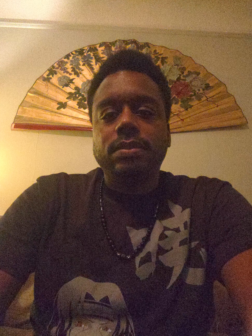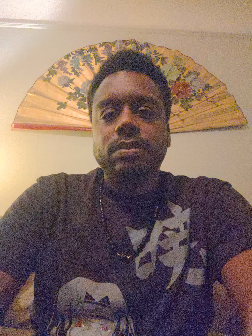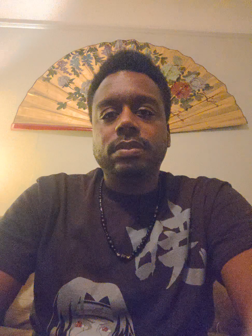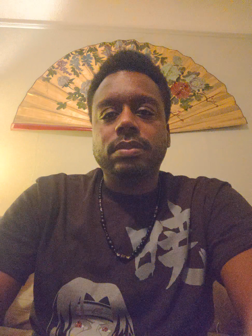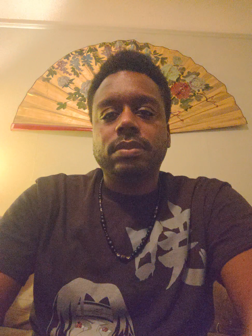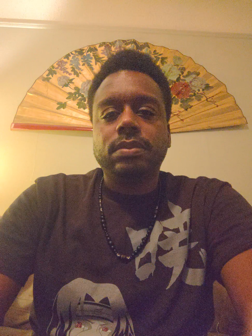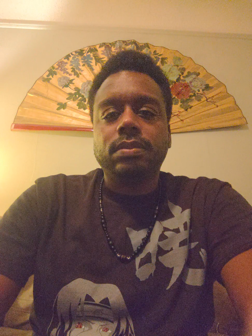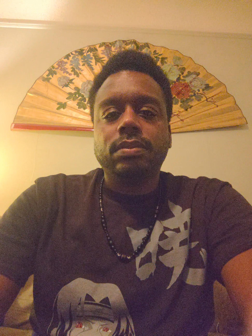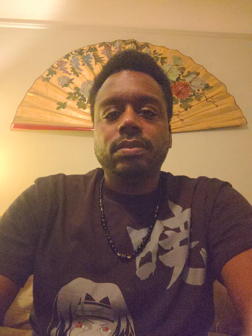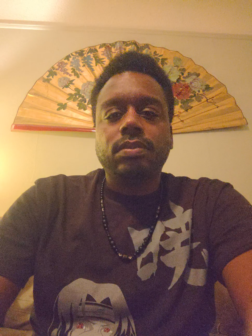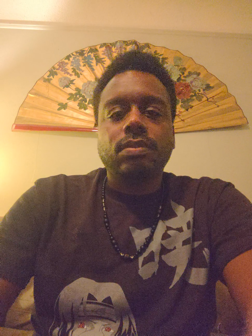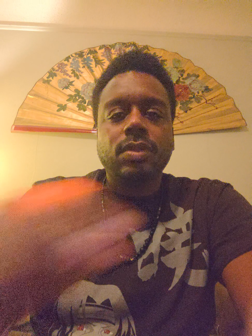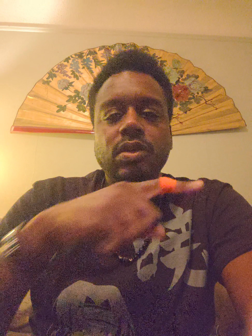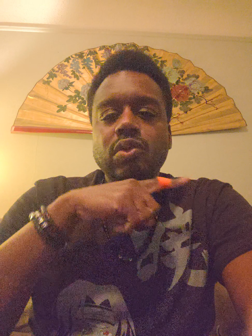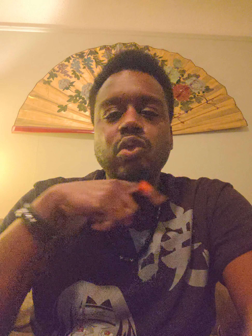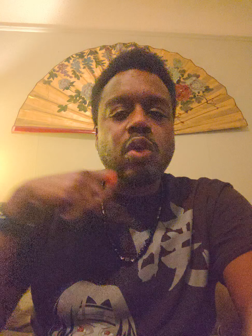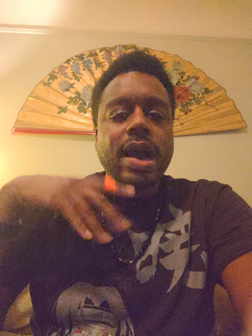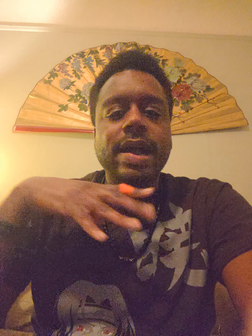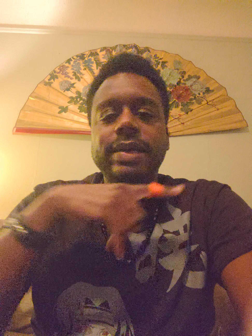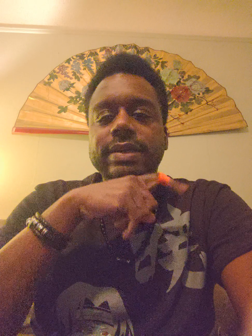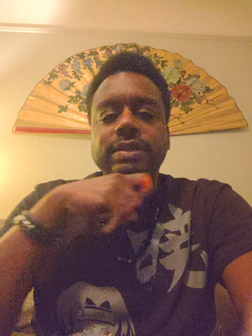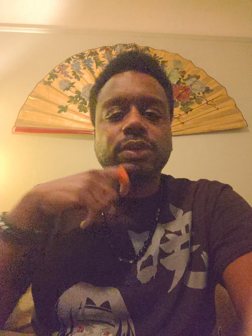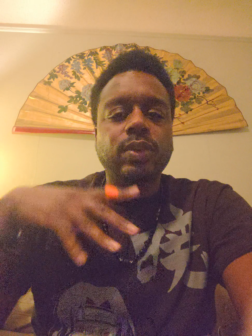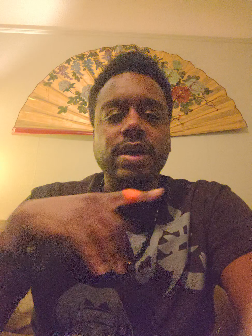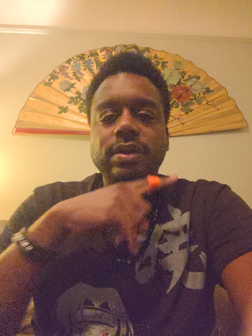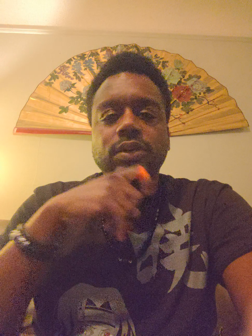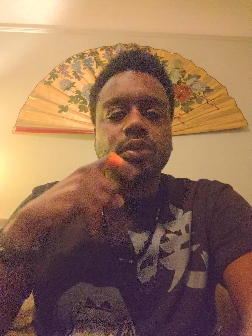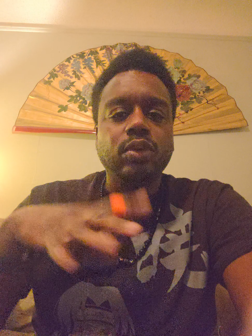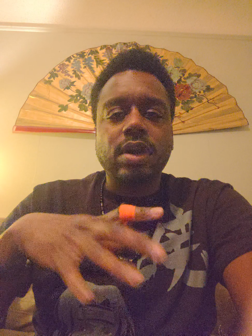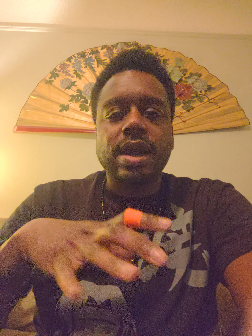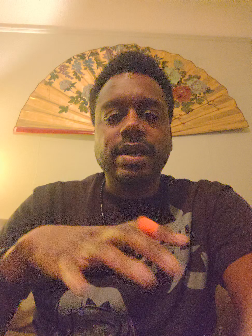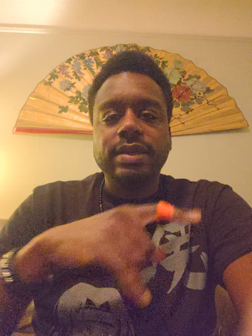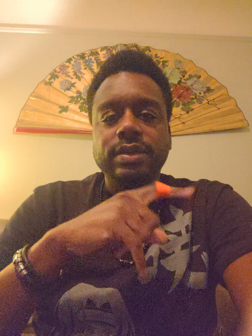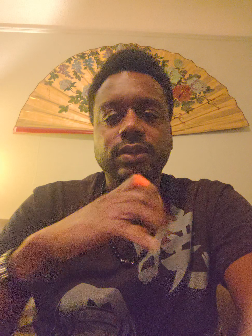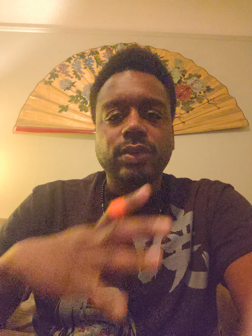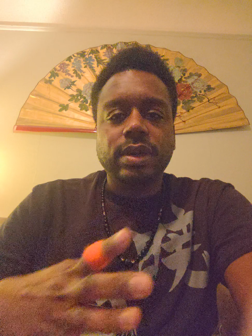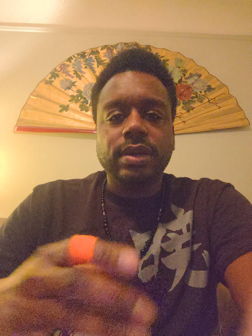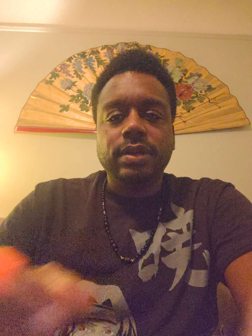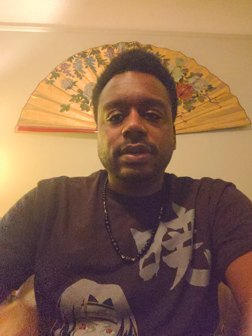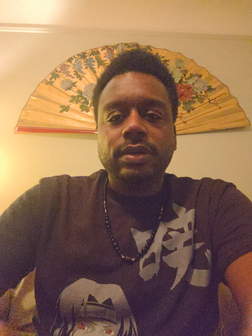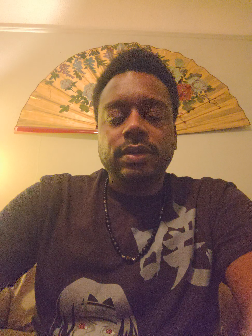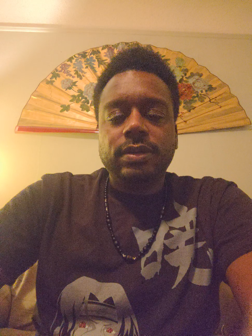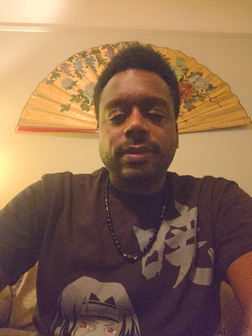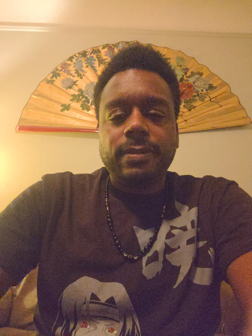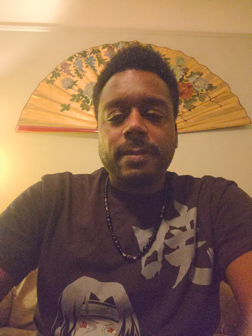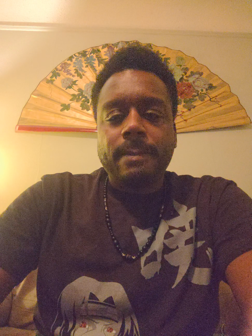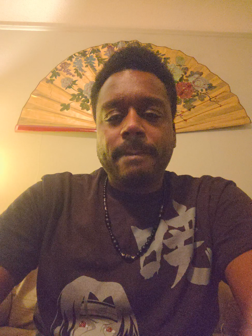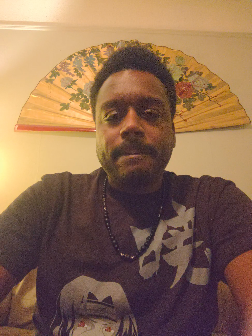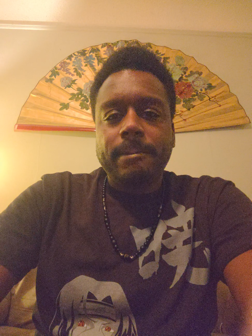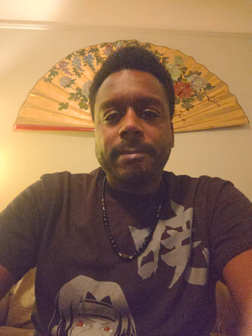dryer